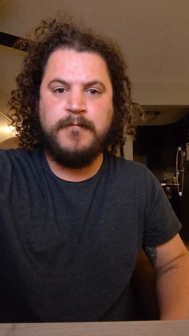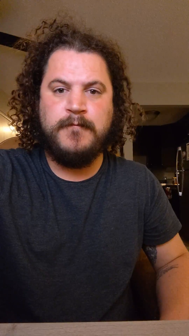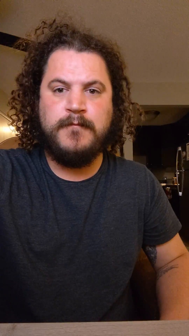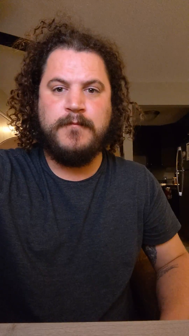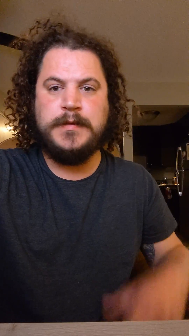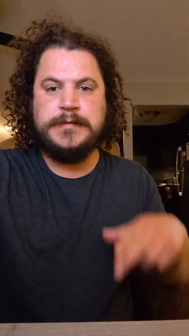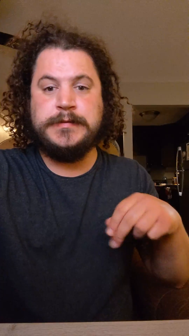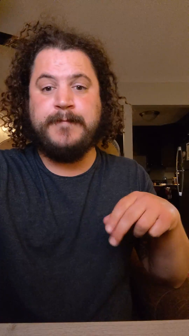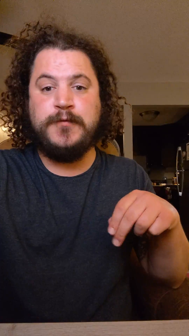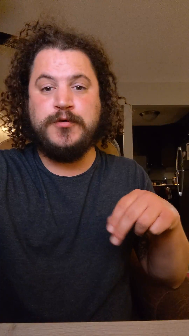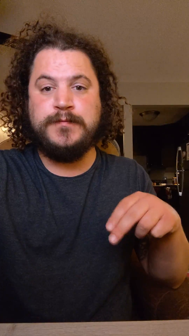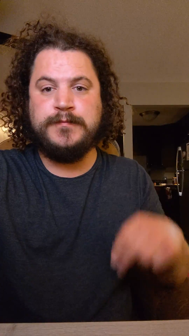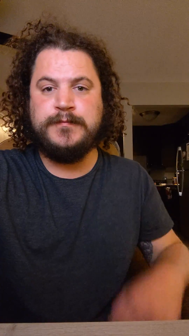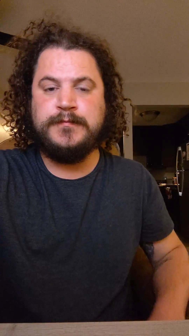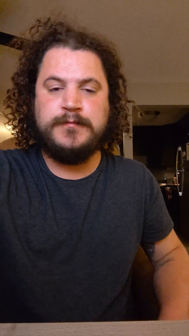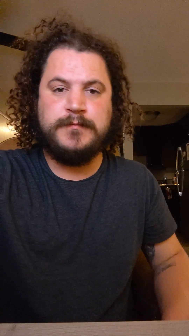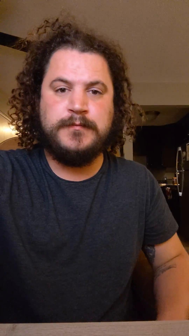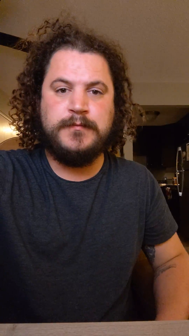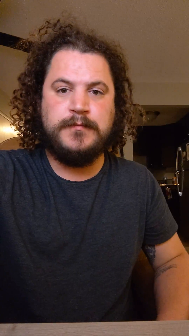diaper